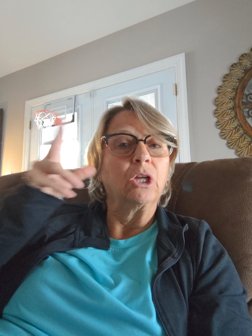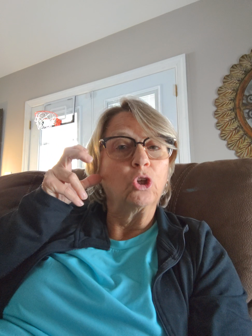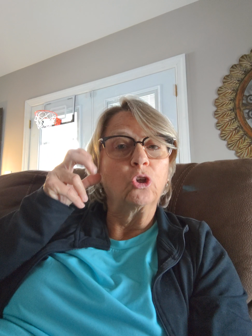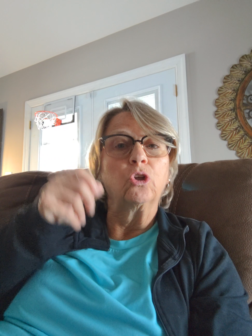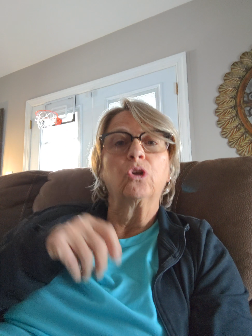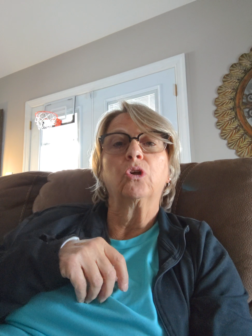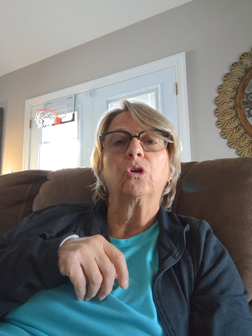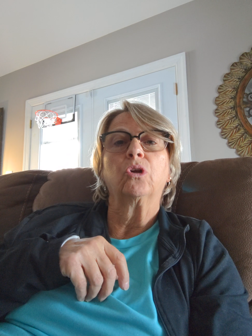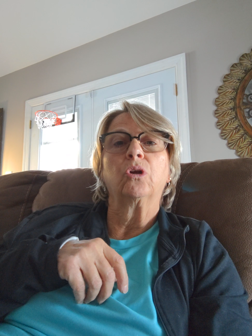hear